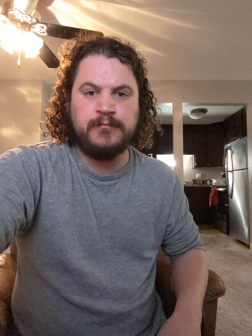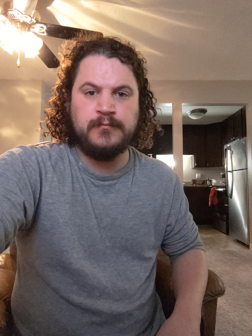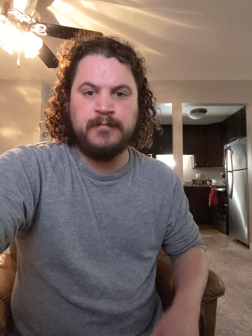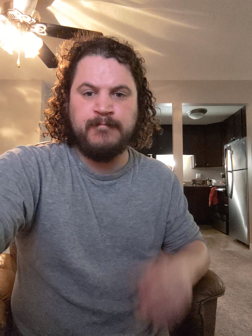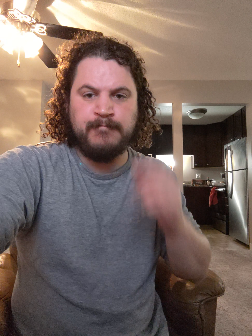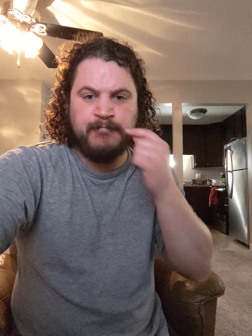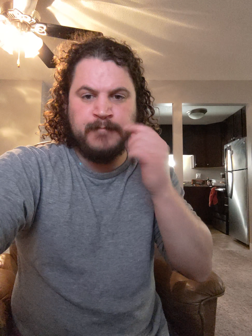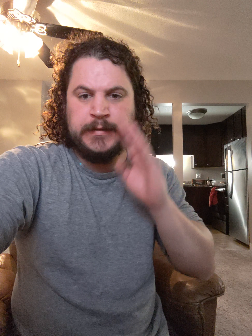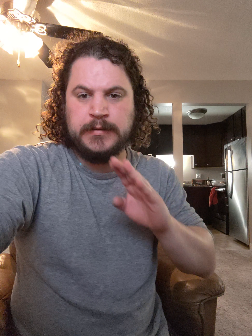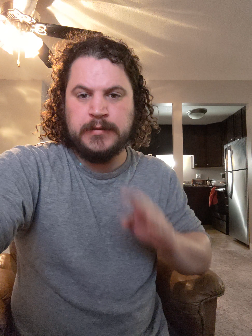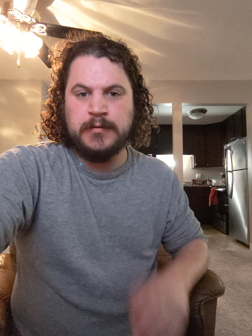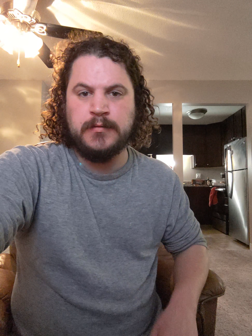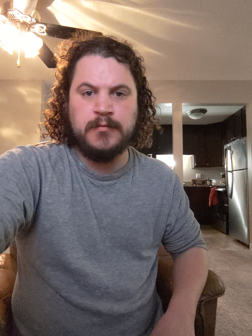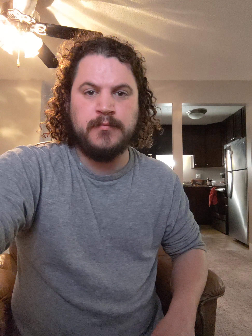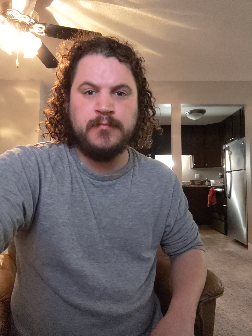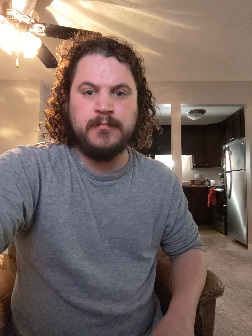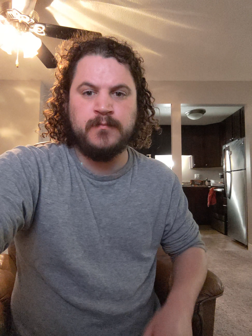bee